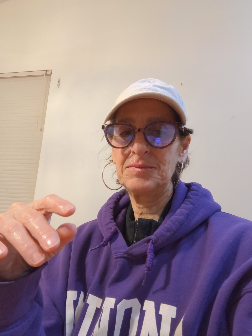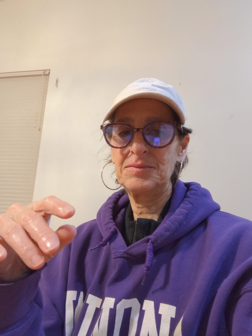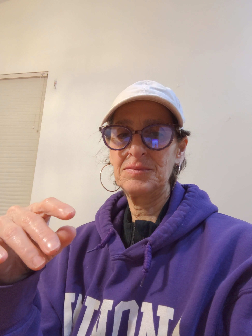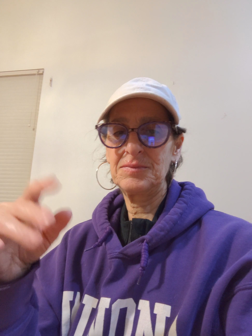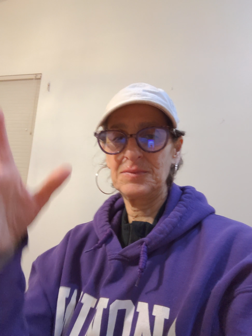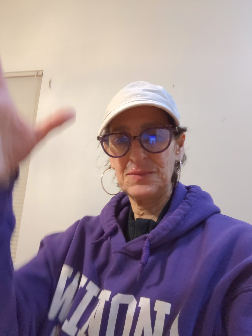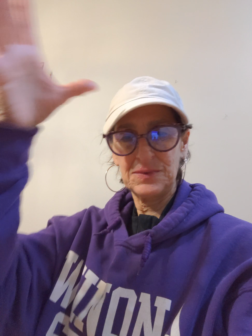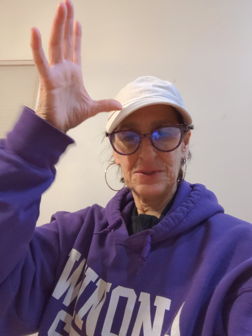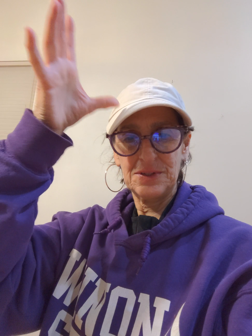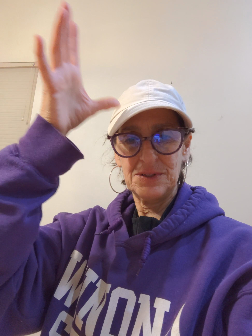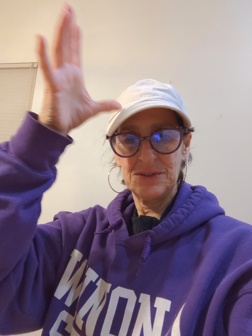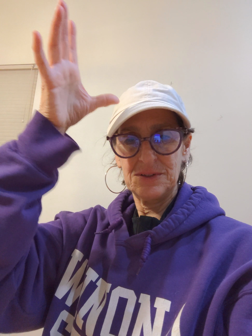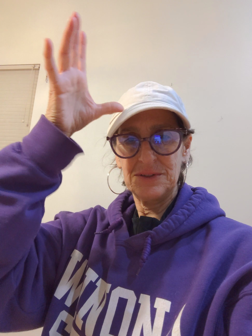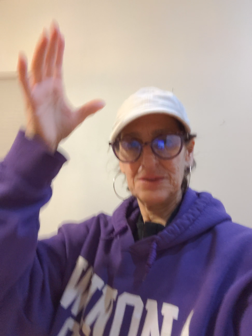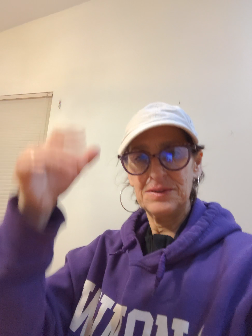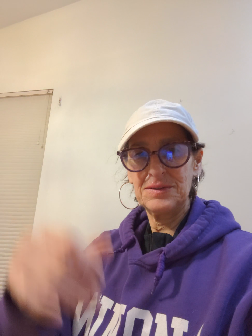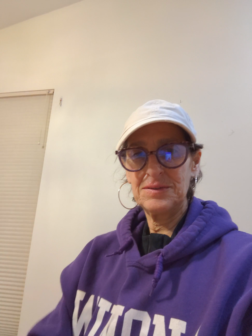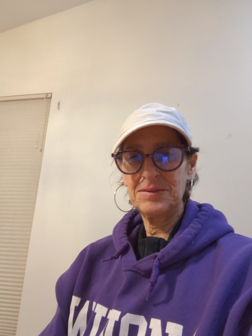dad